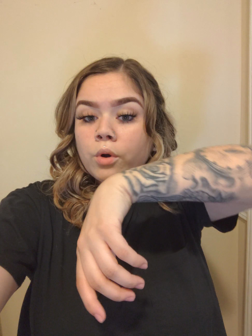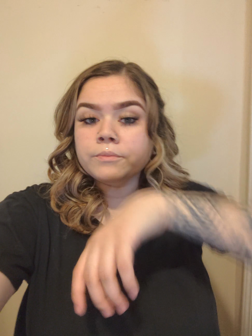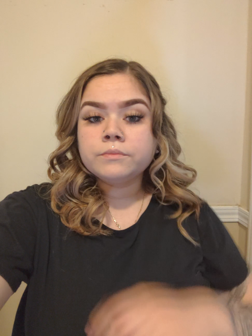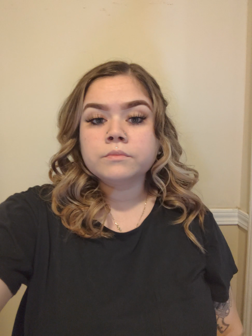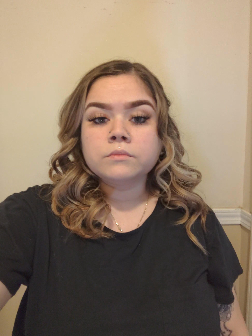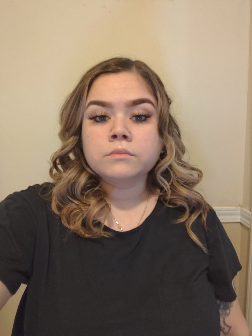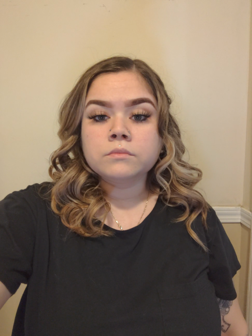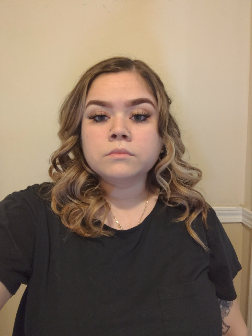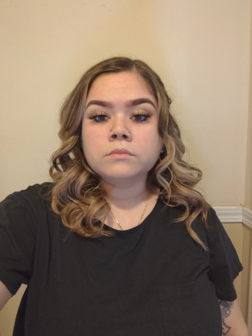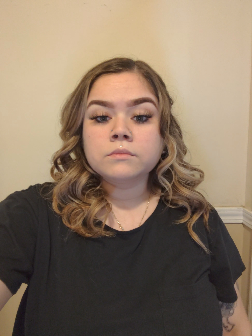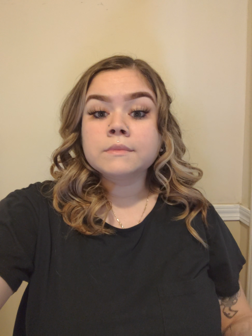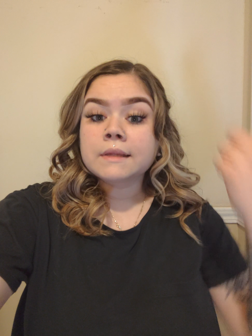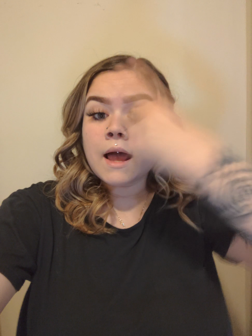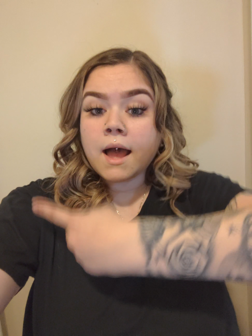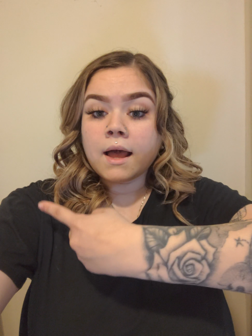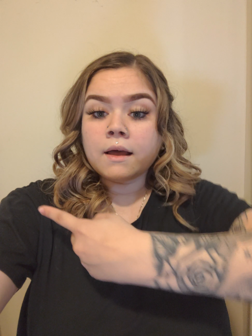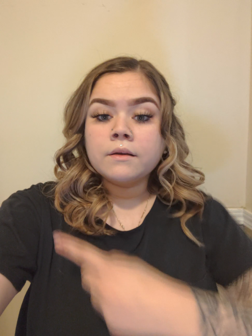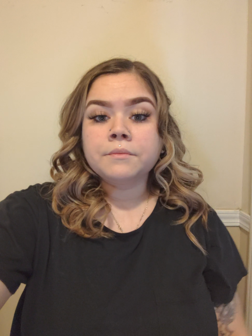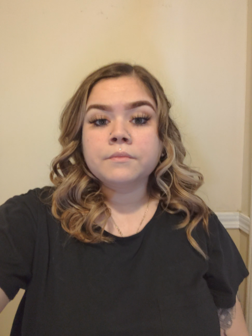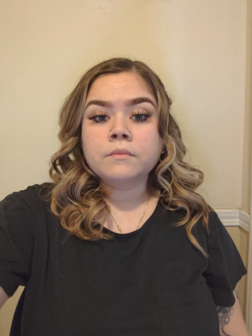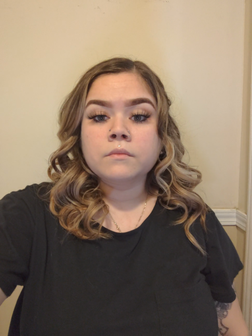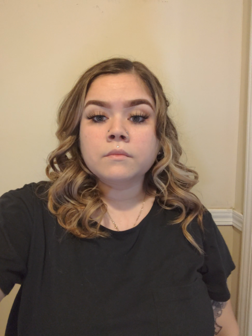day